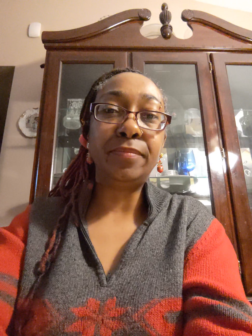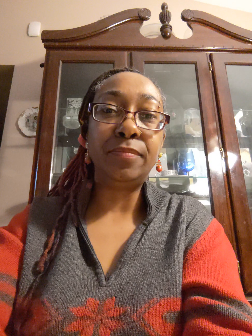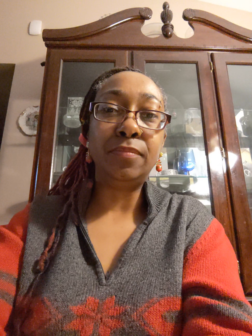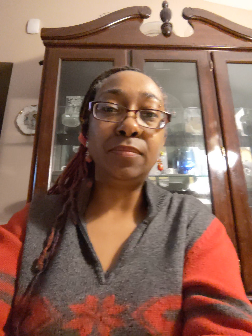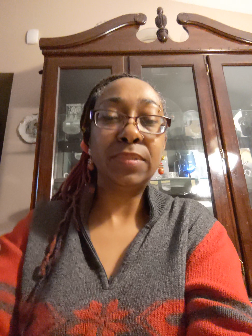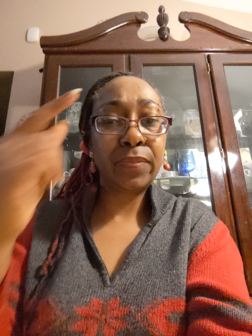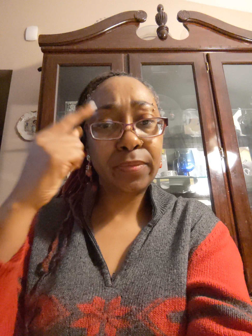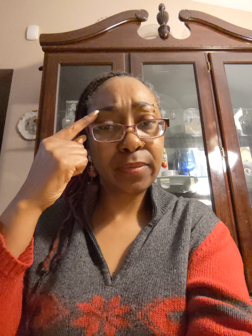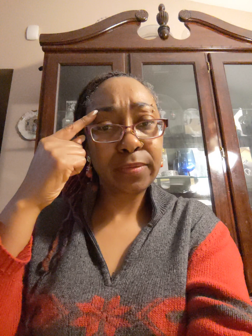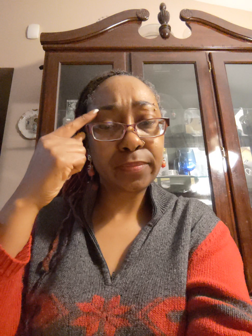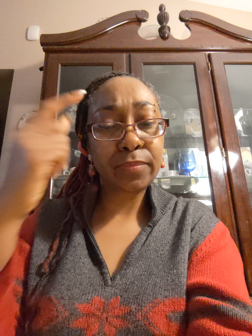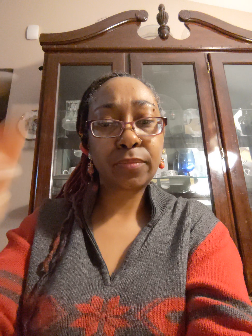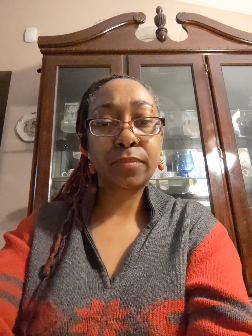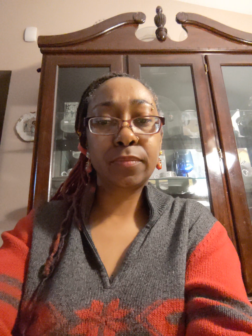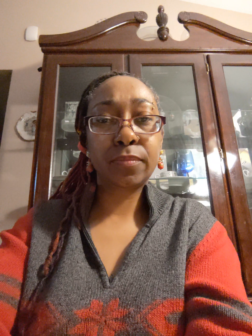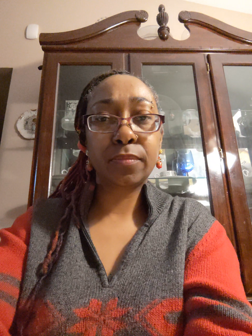think